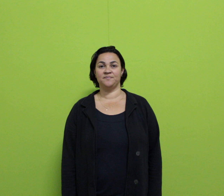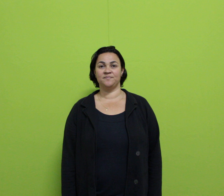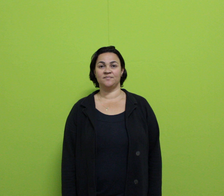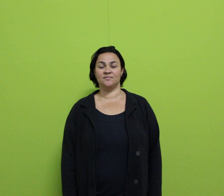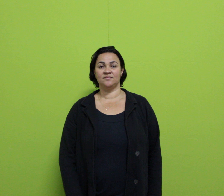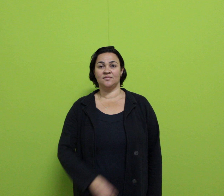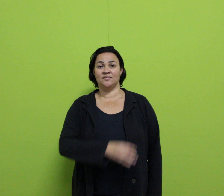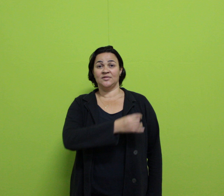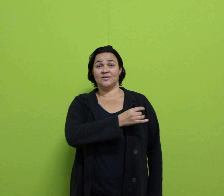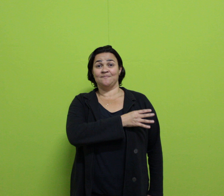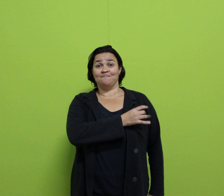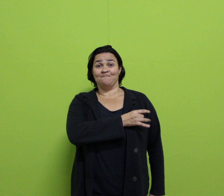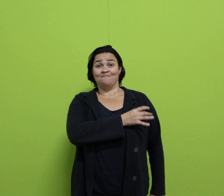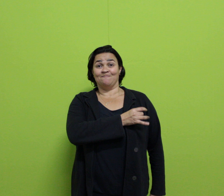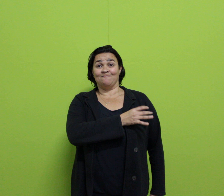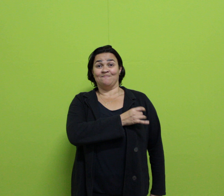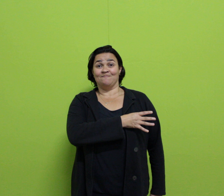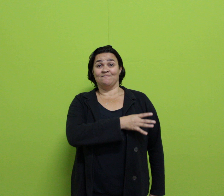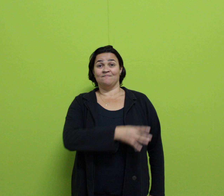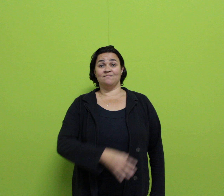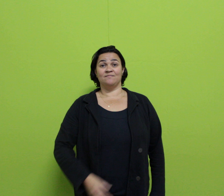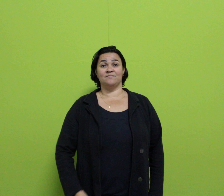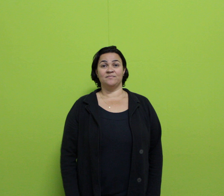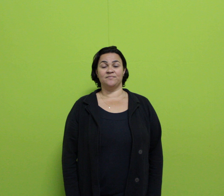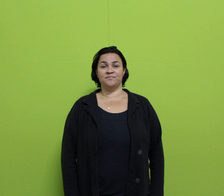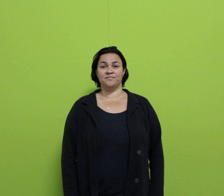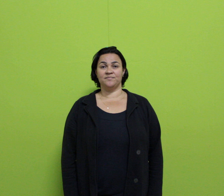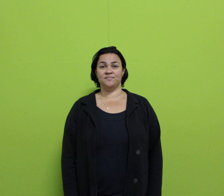medo